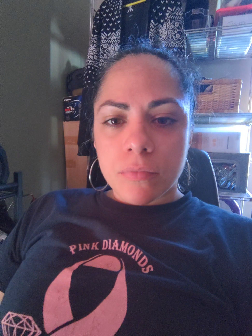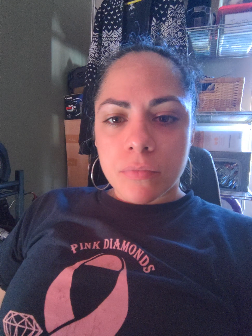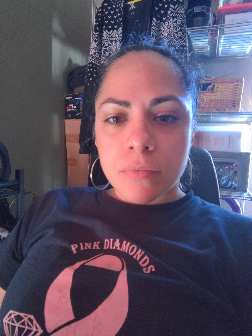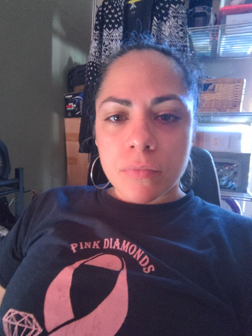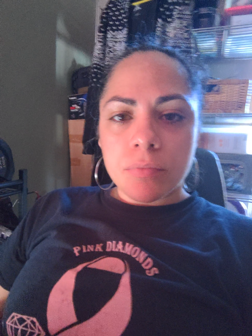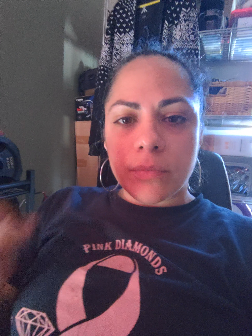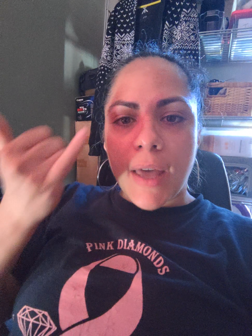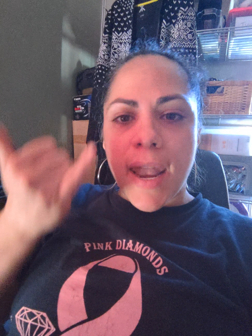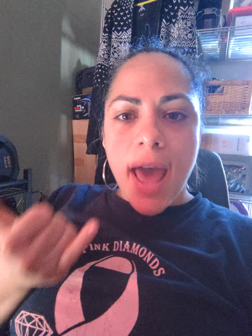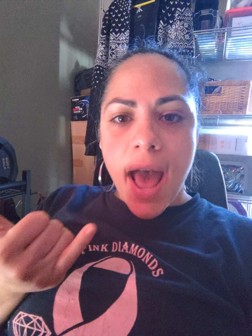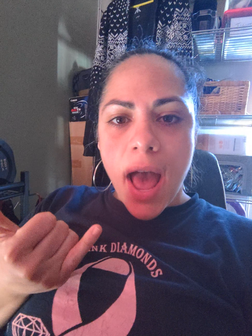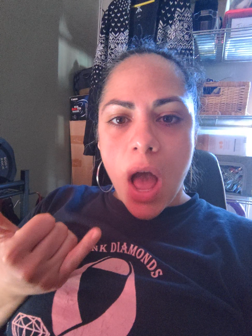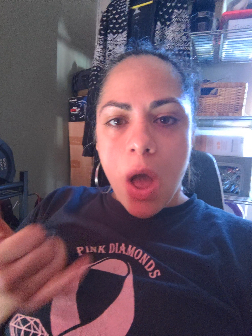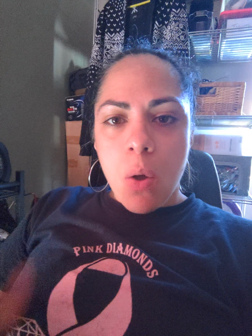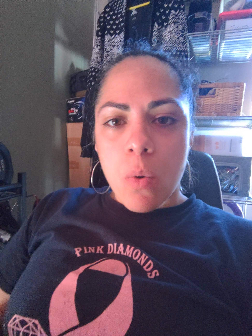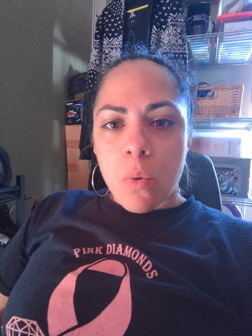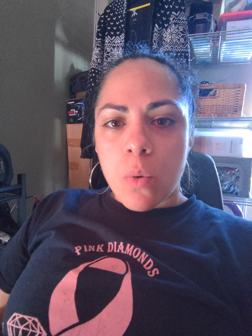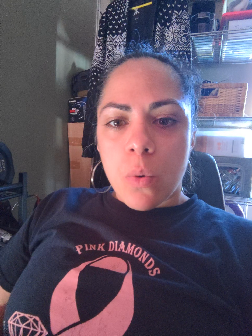now